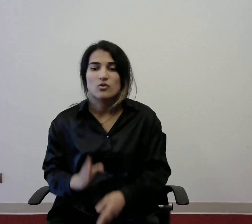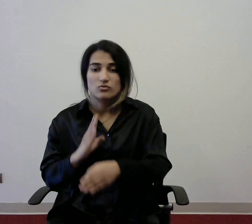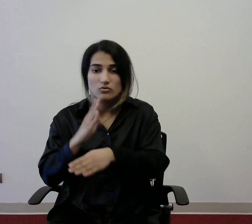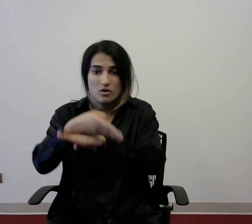müraciət